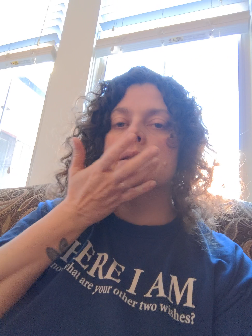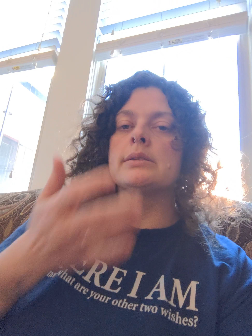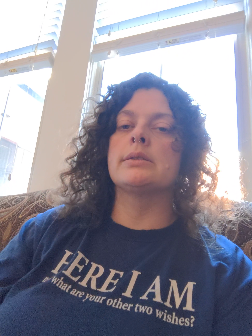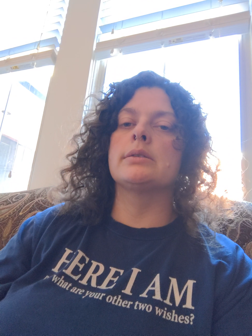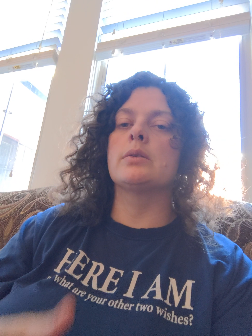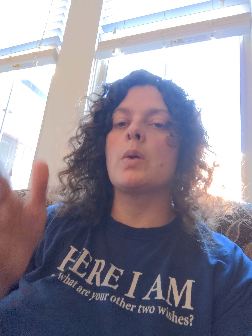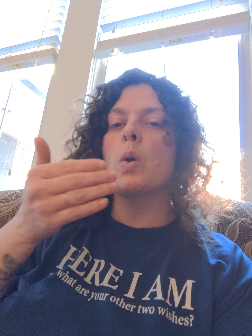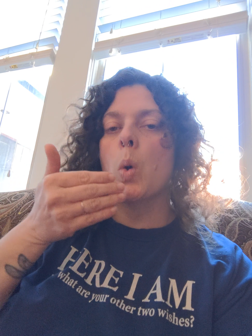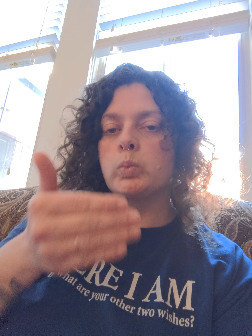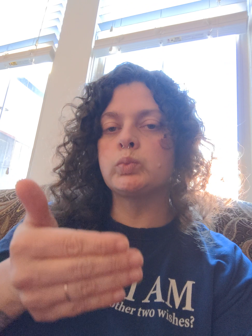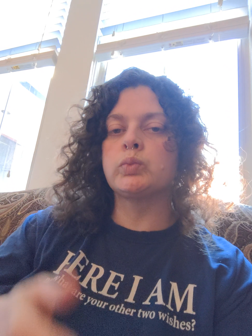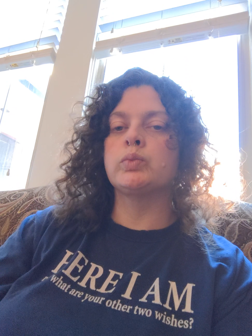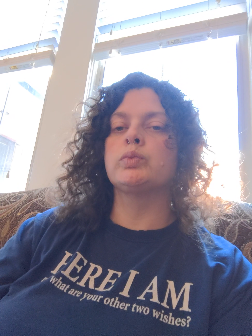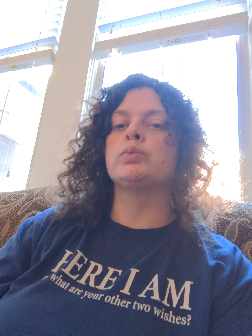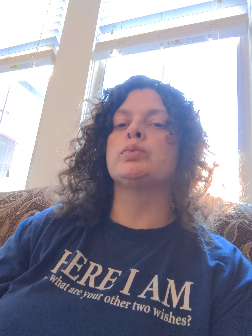close